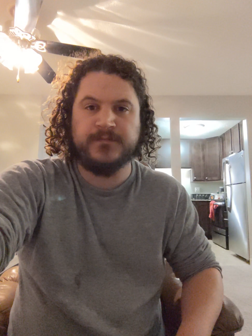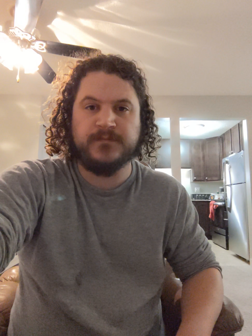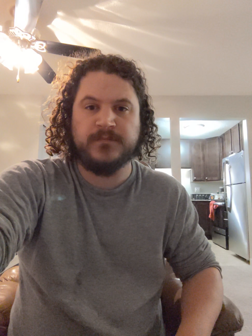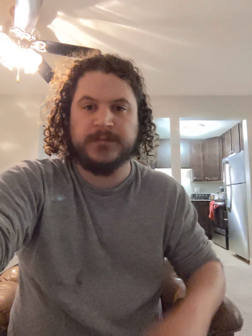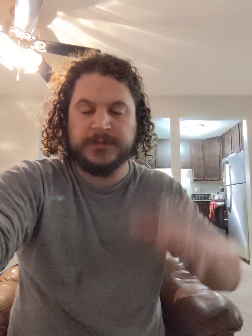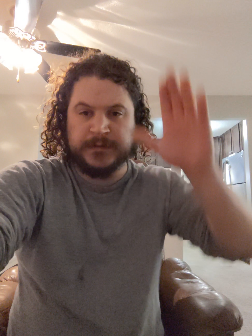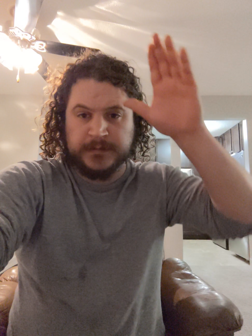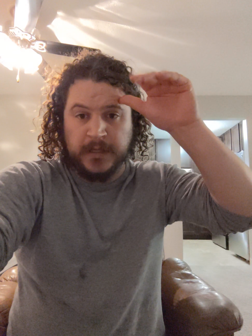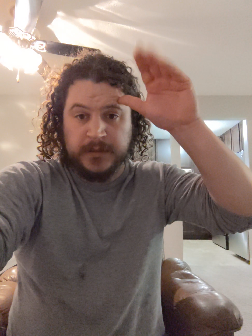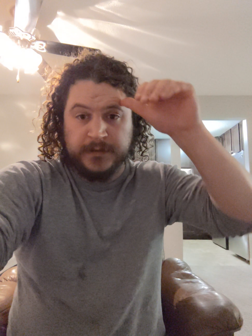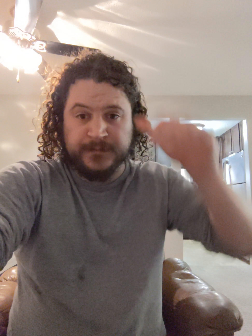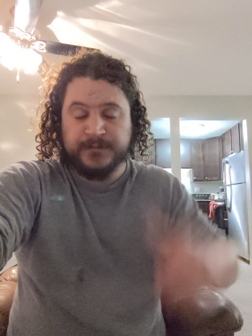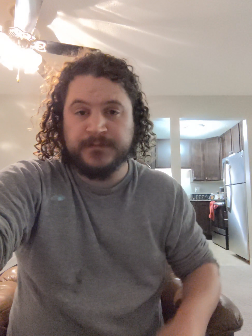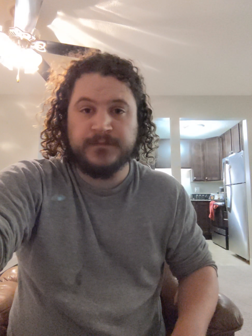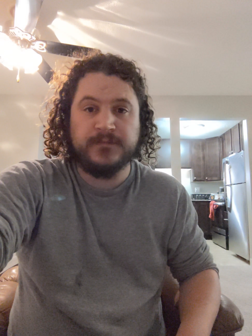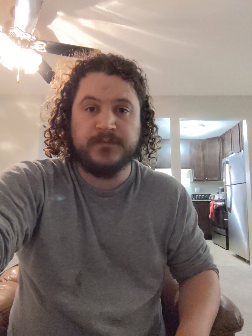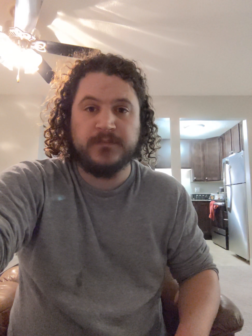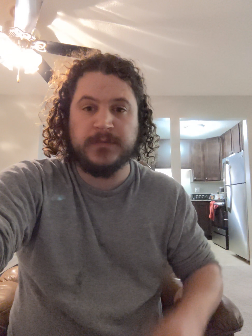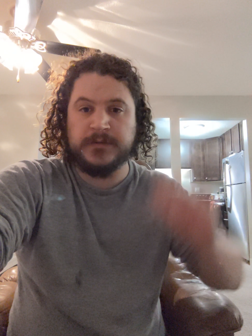donkey